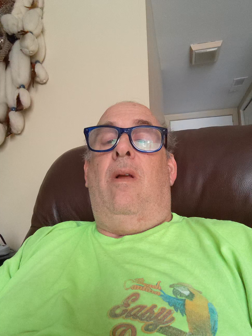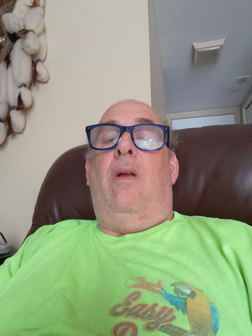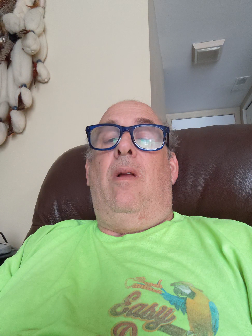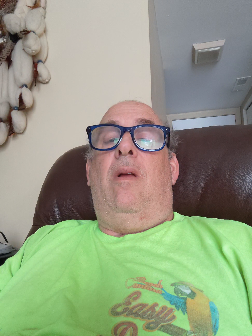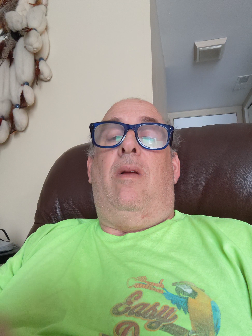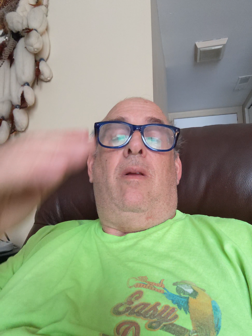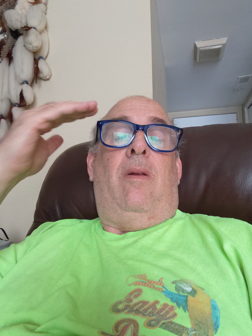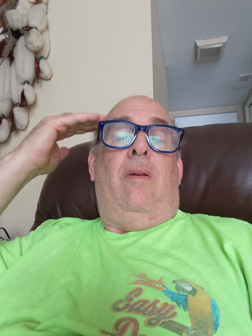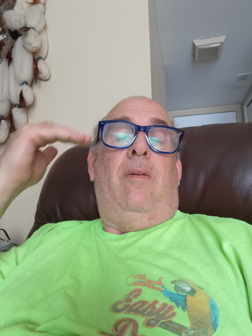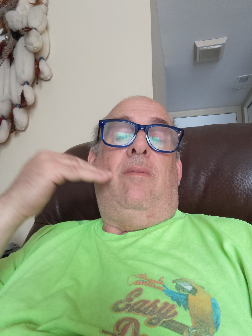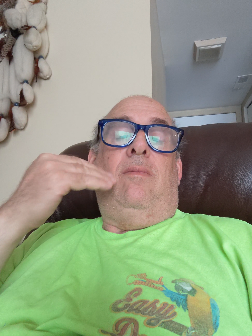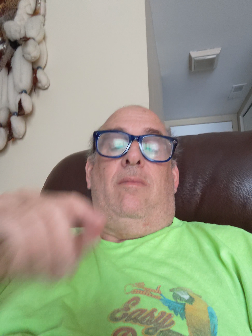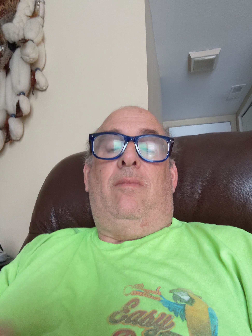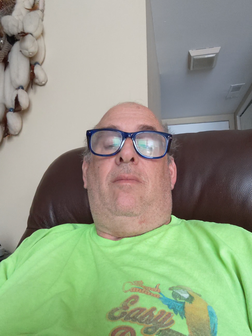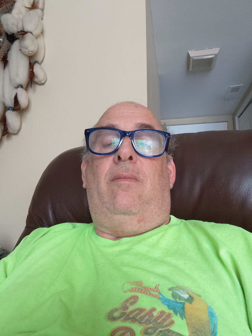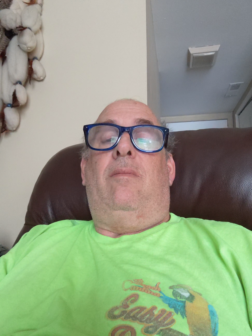head